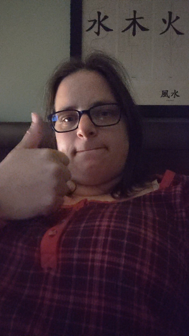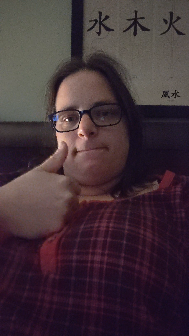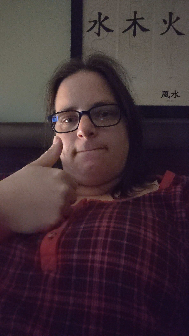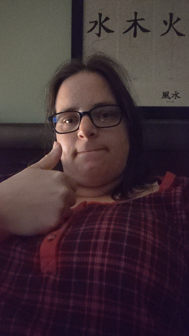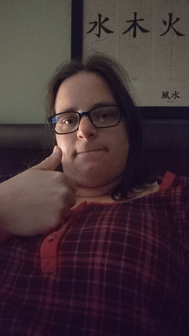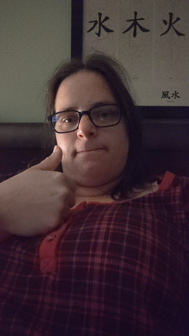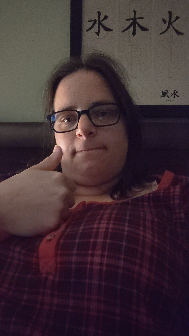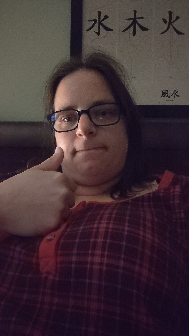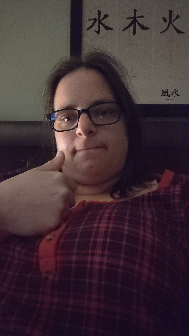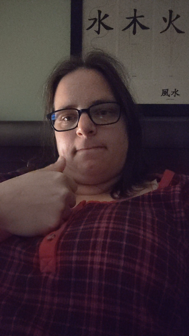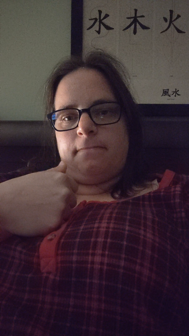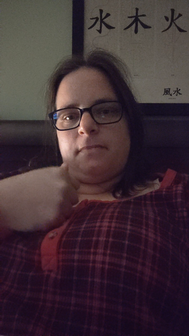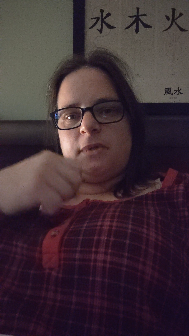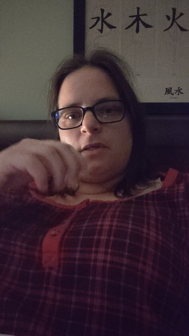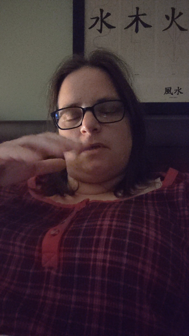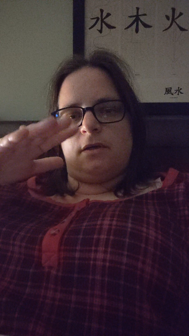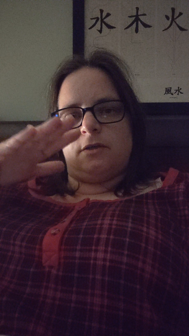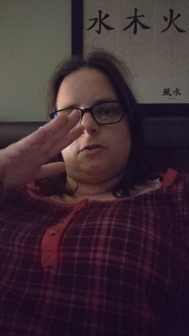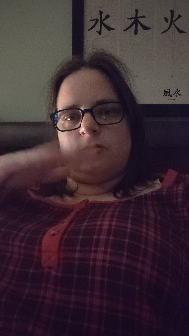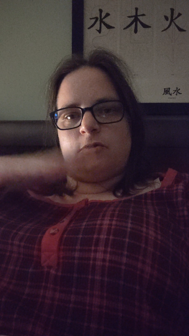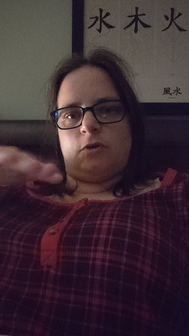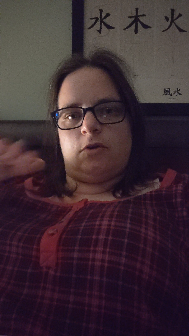children